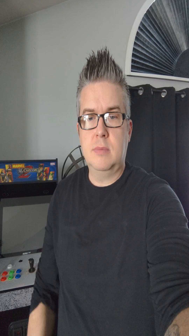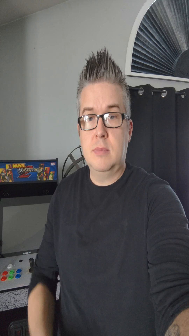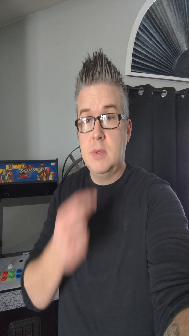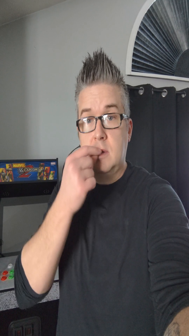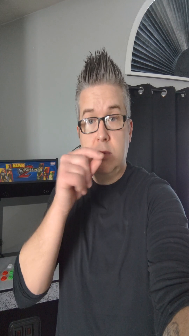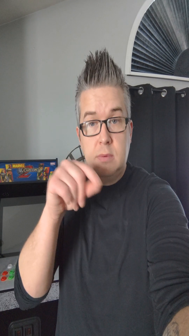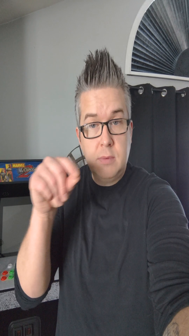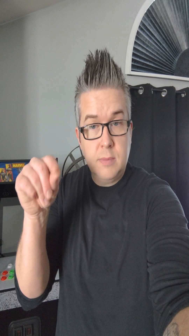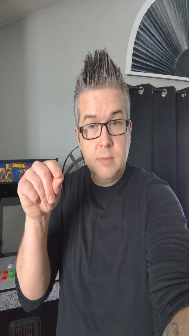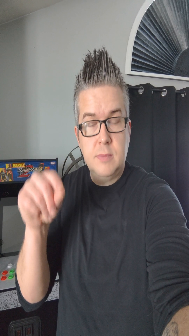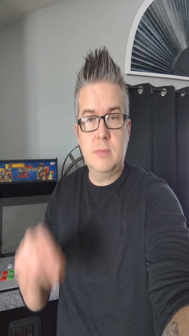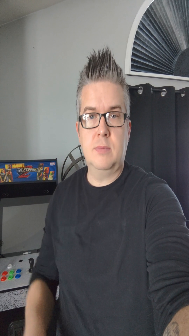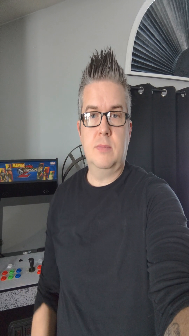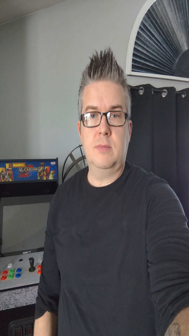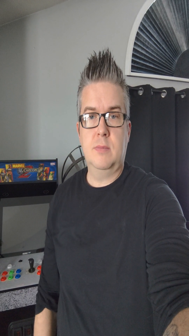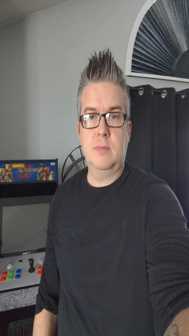pencil